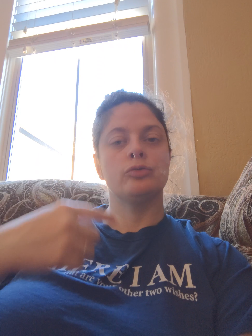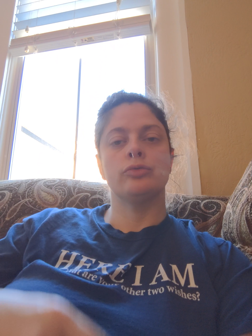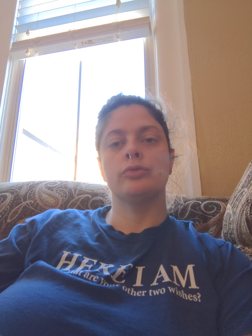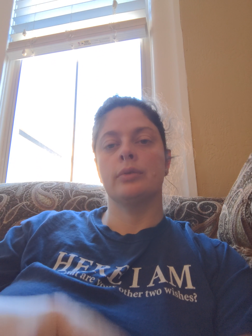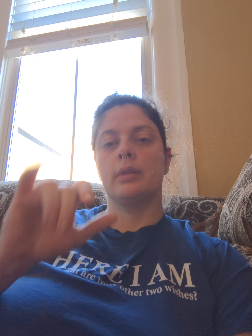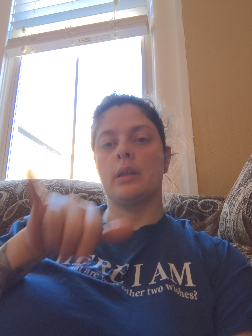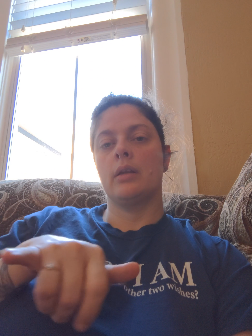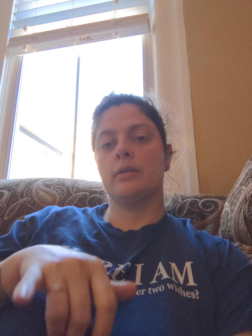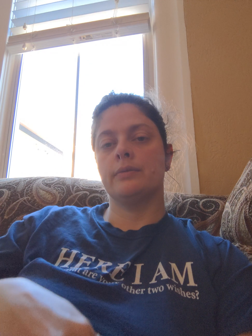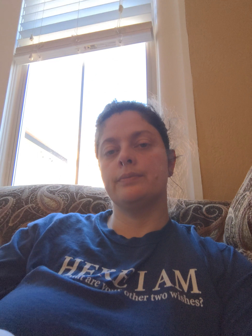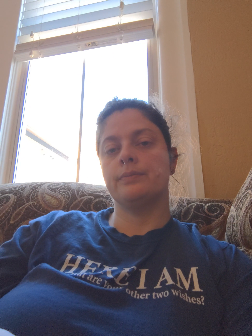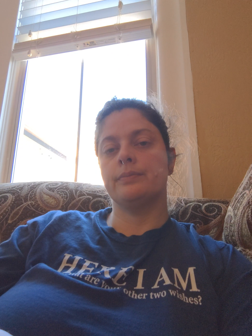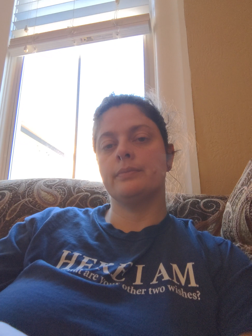that